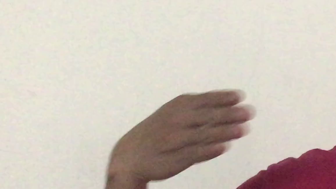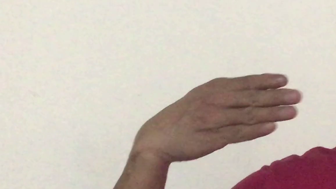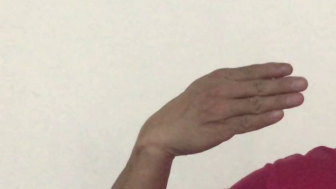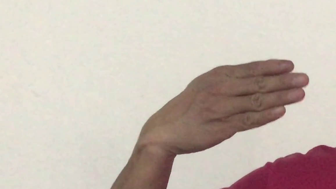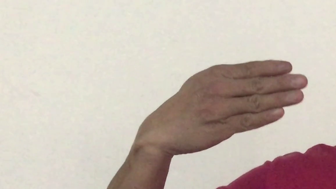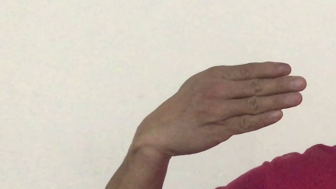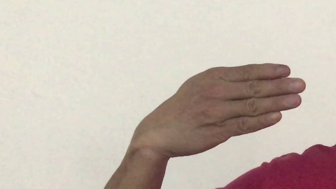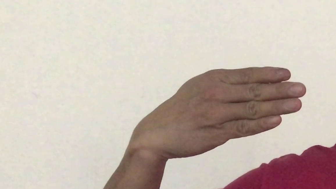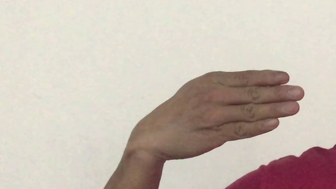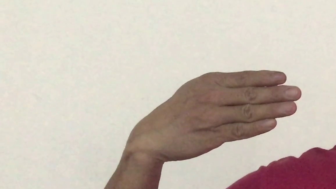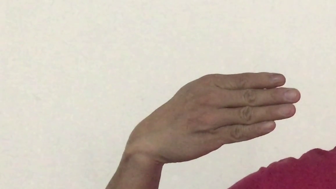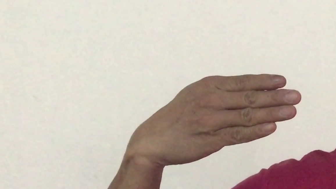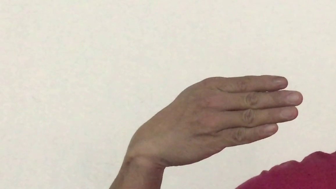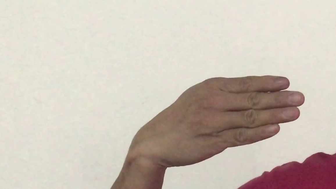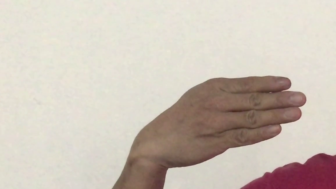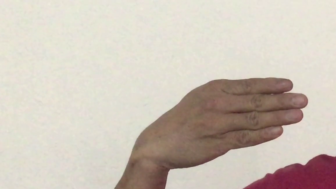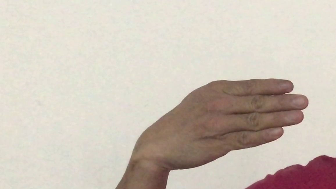ह